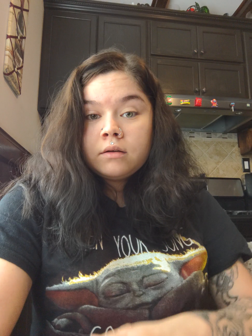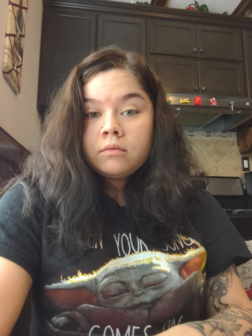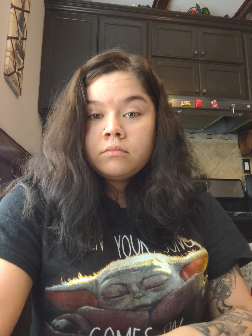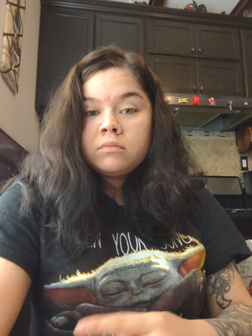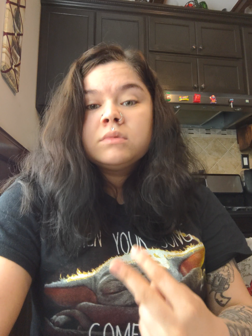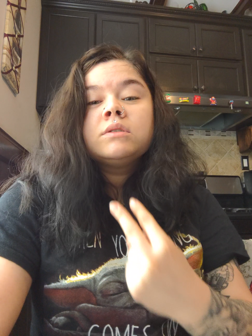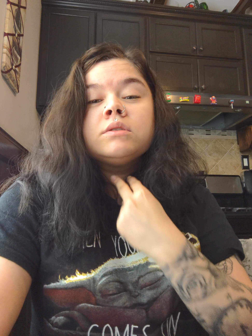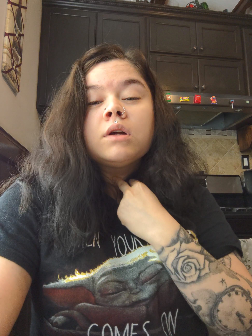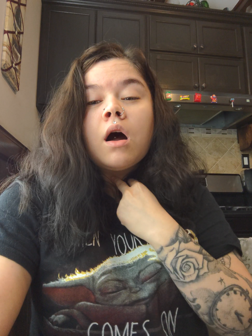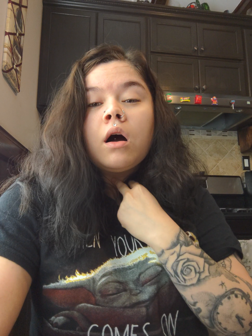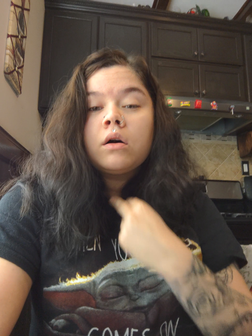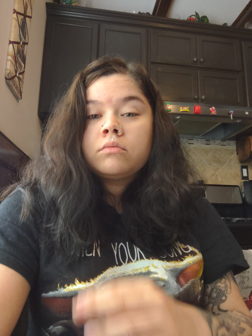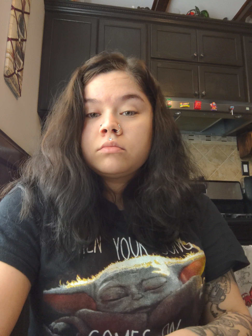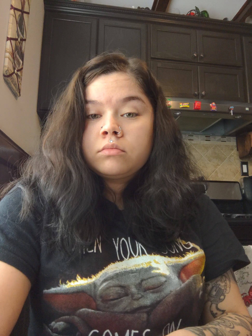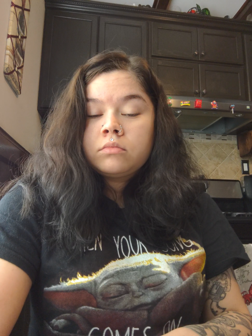stuck